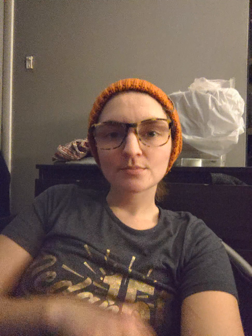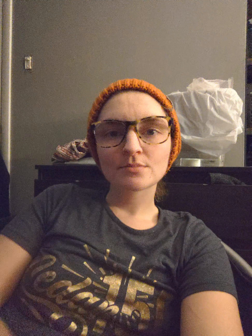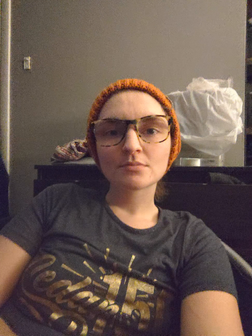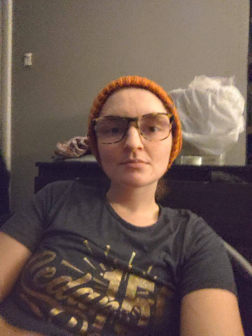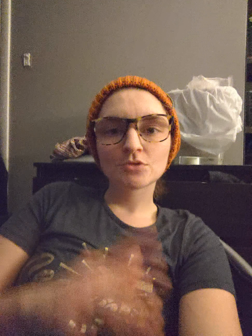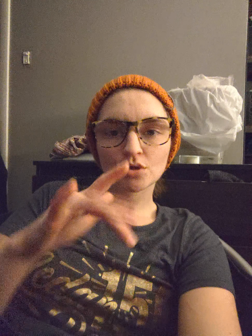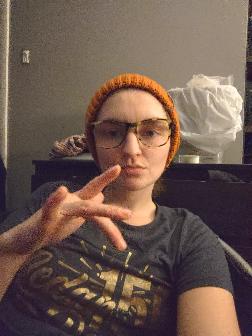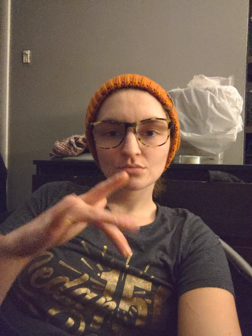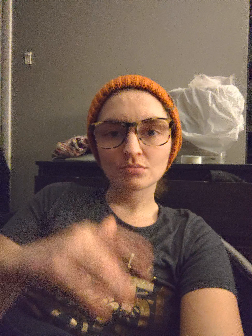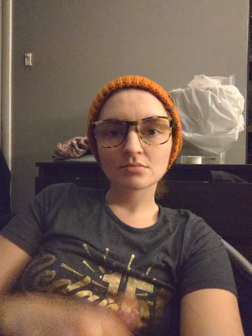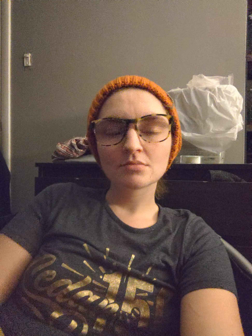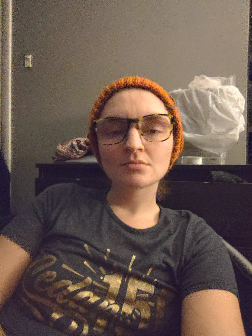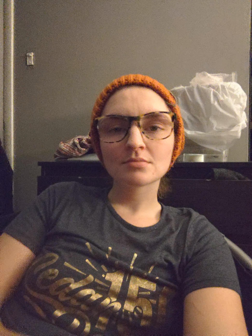touch